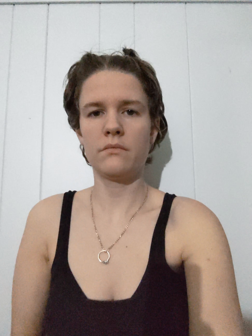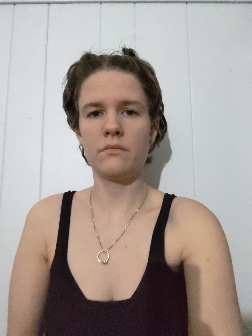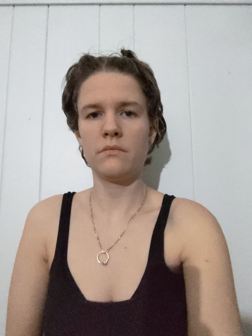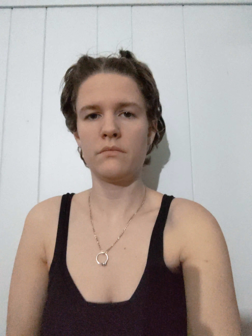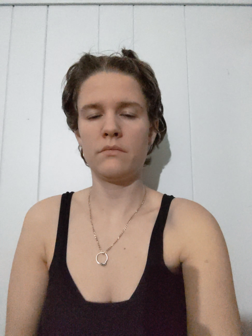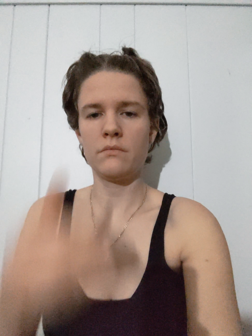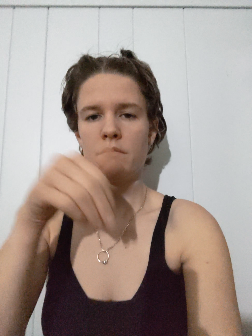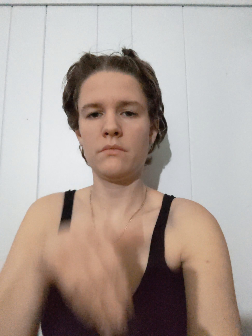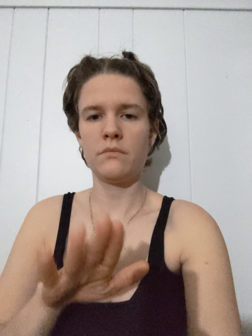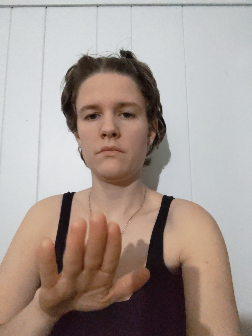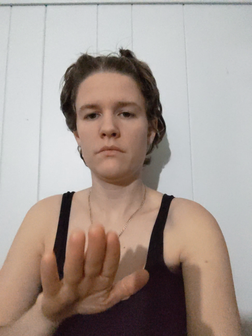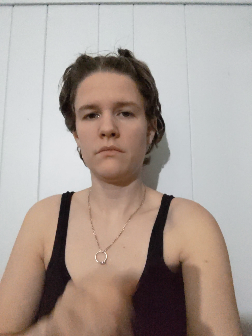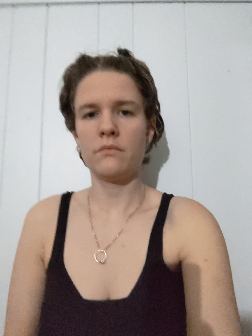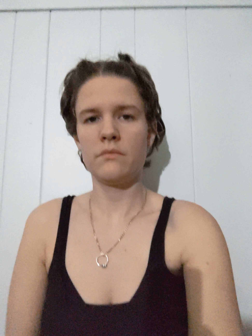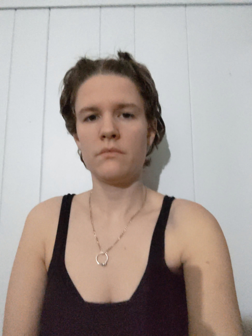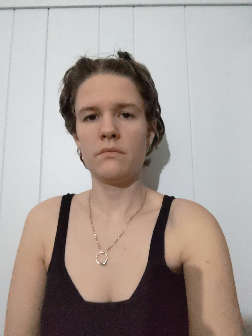into